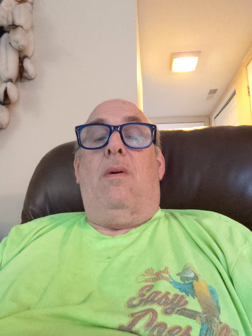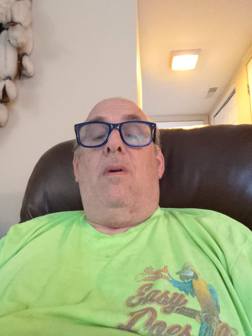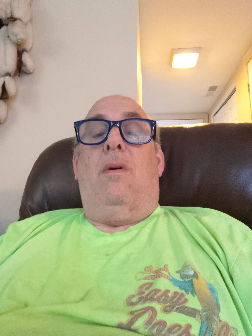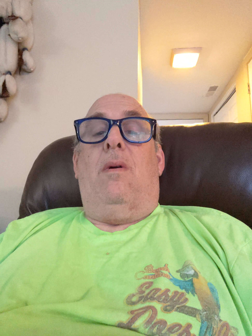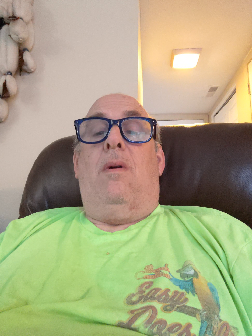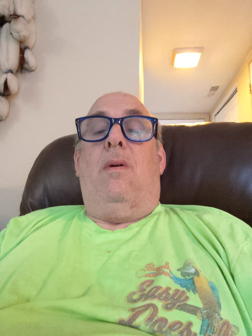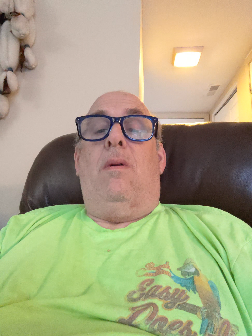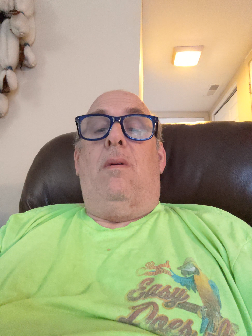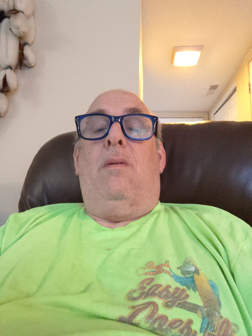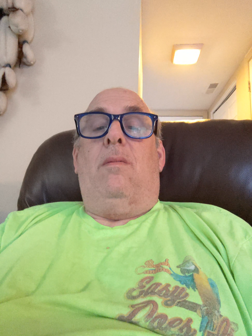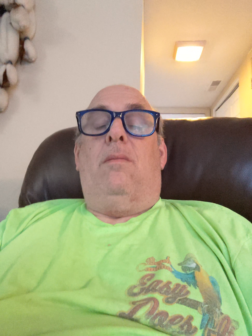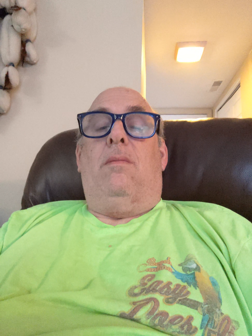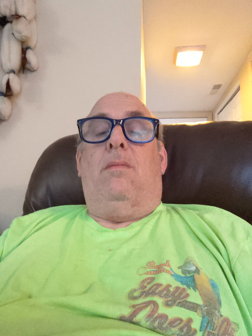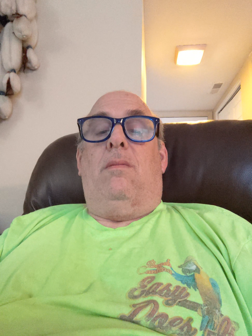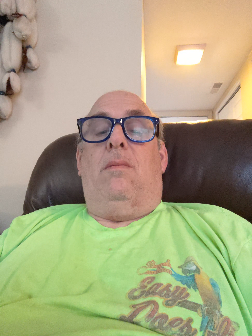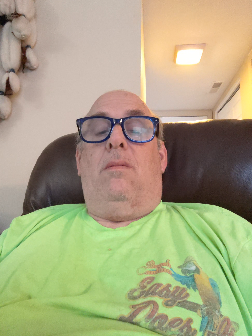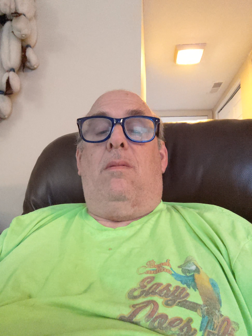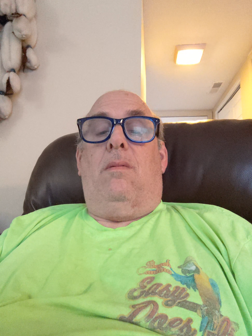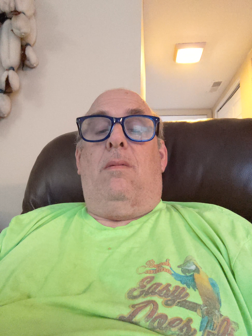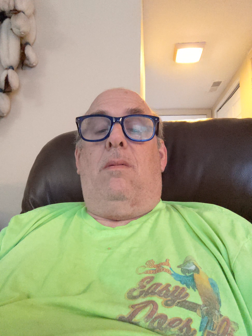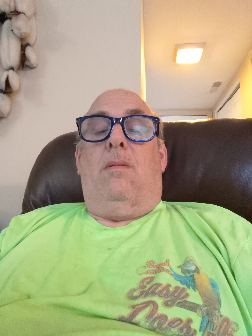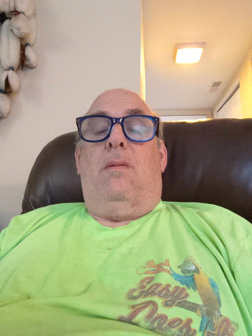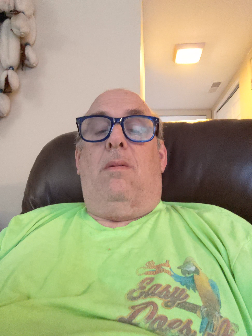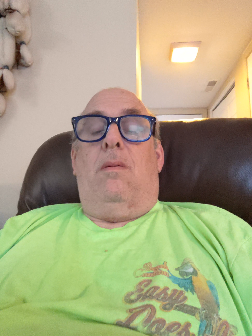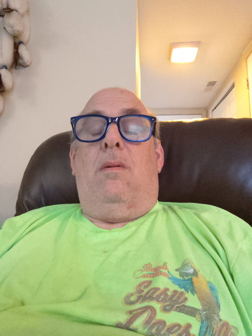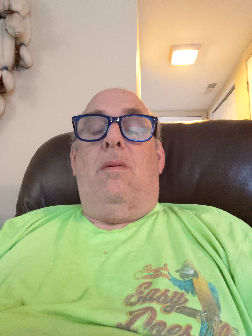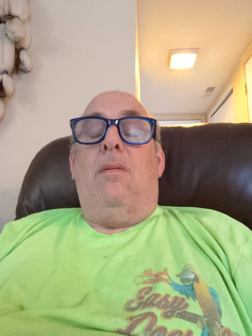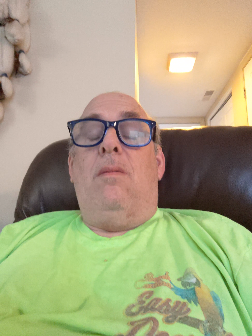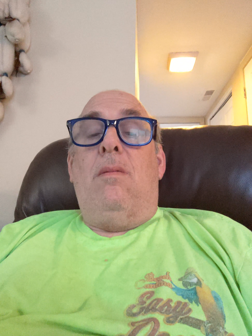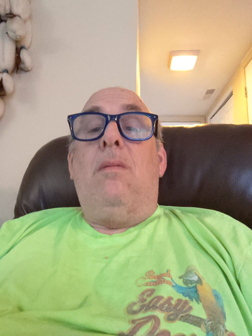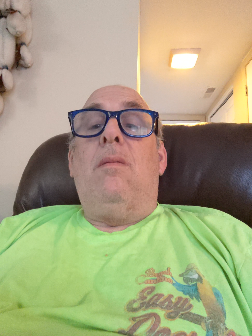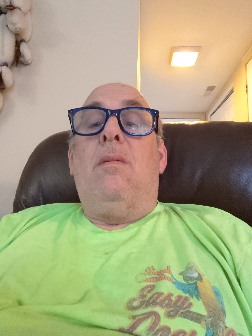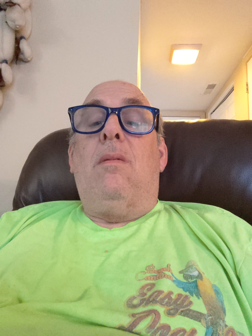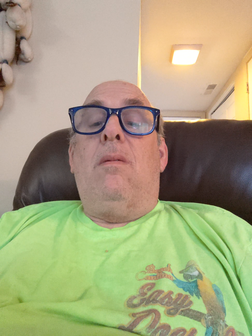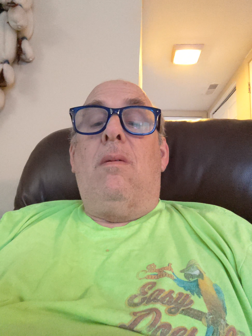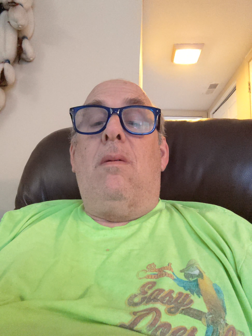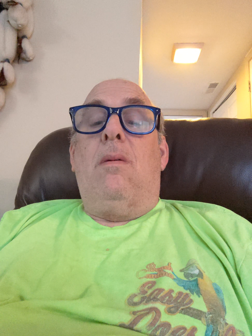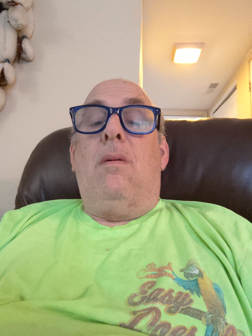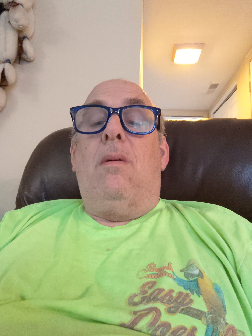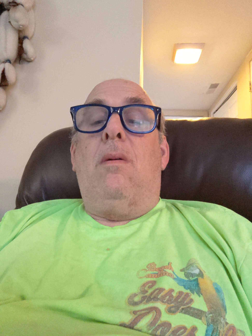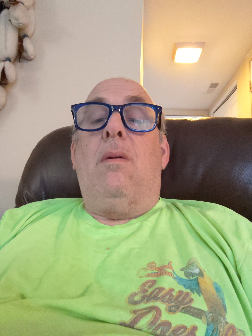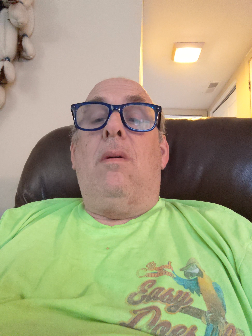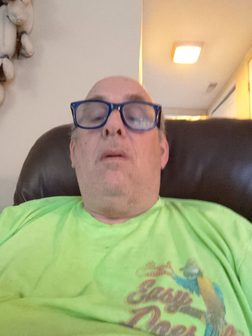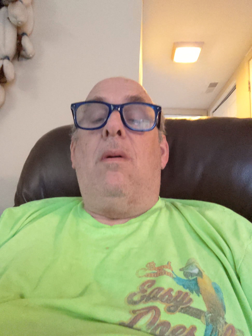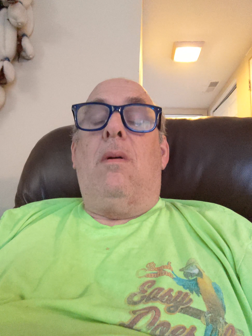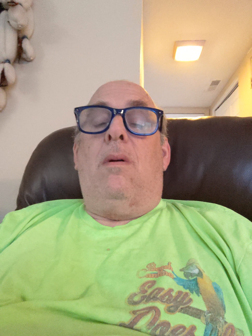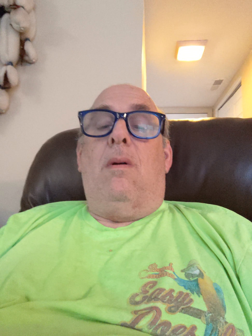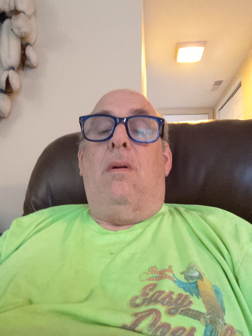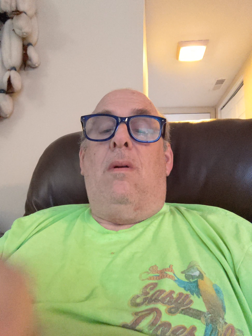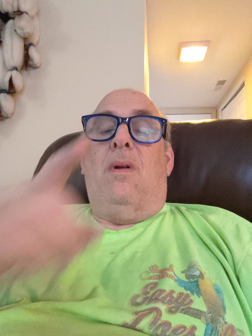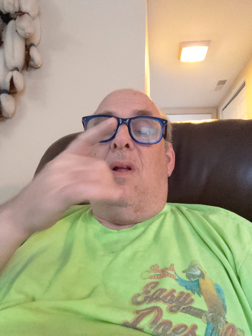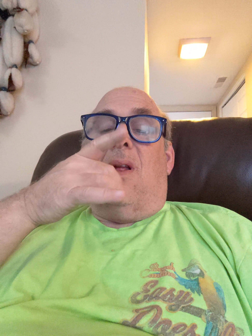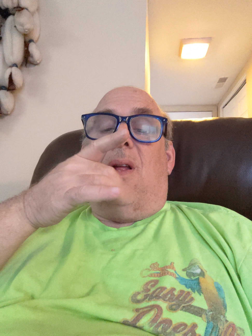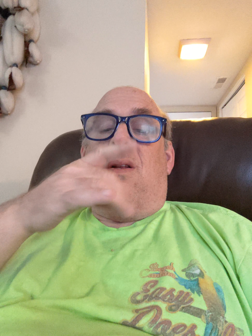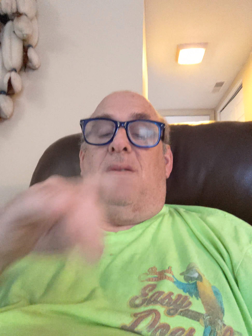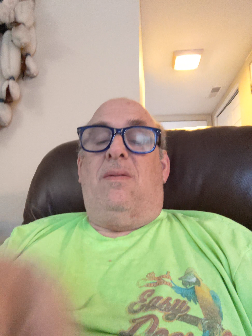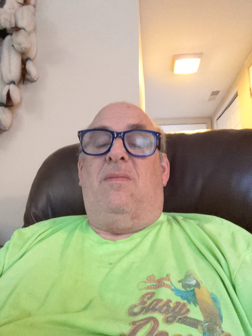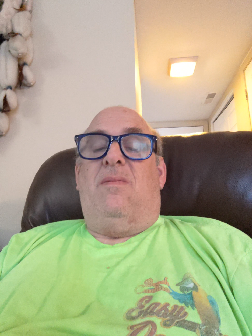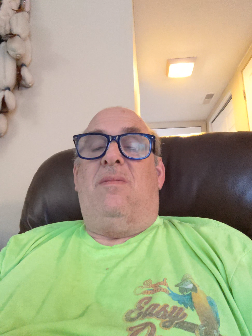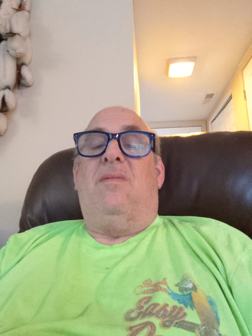snack